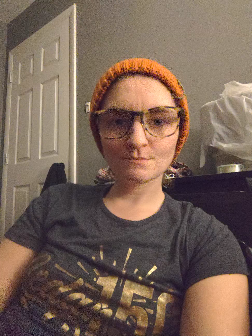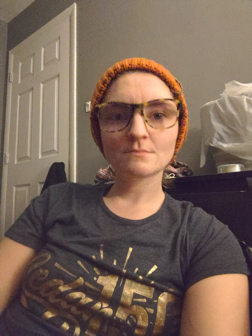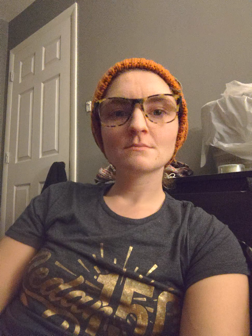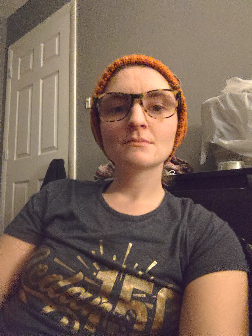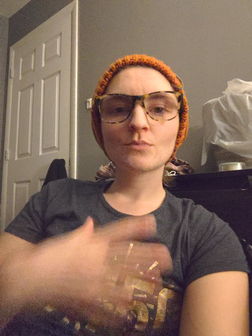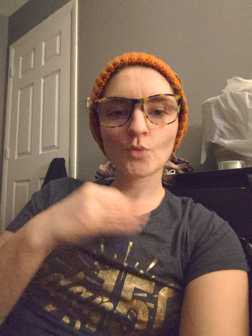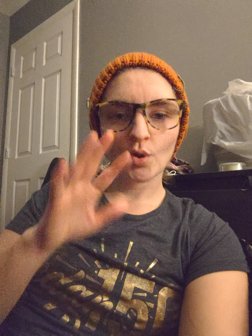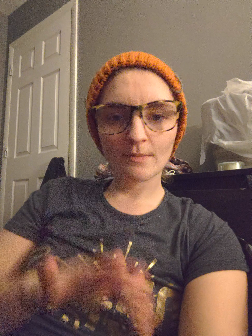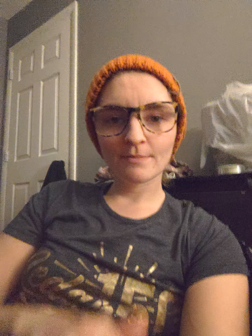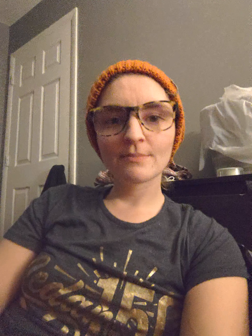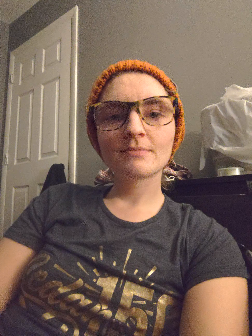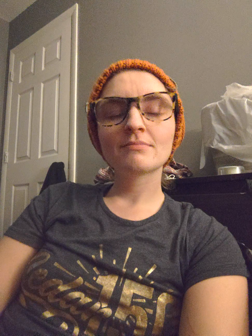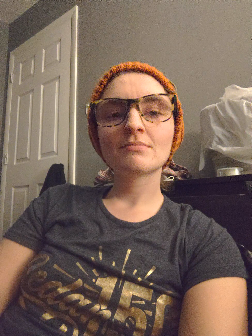snow